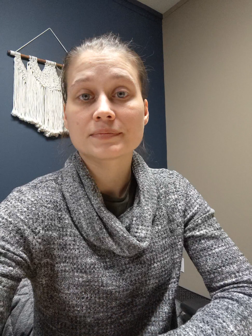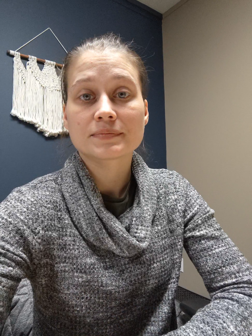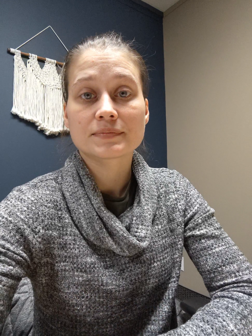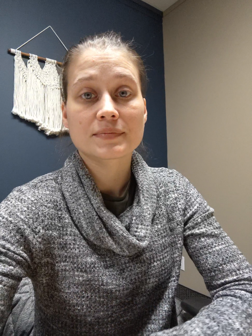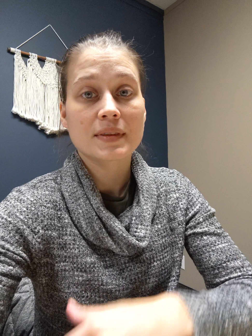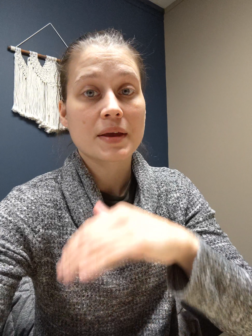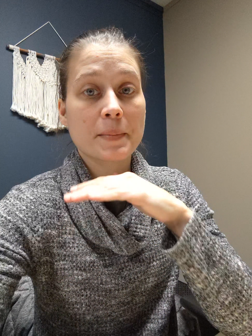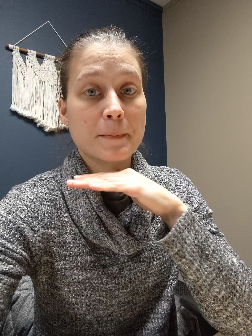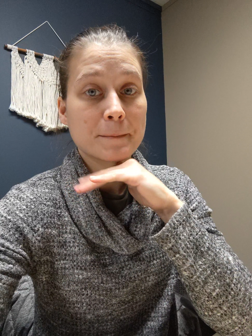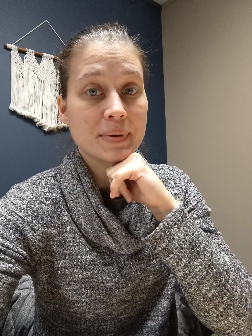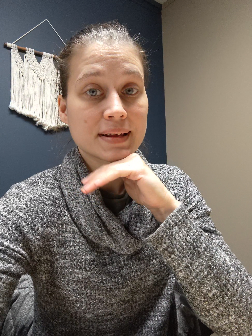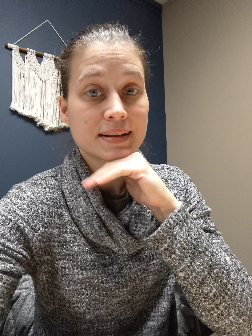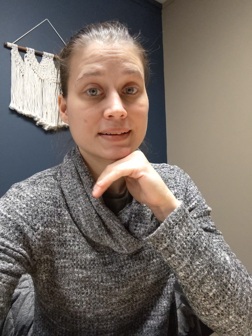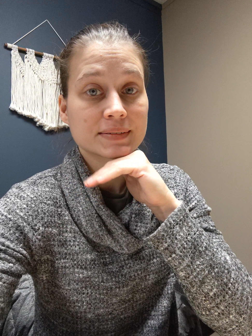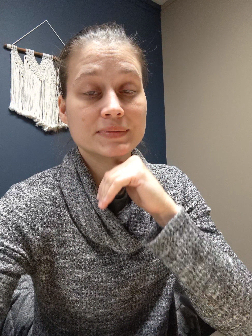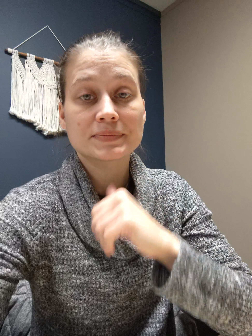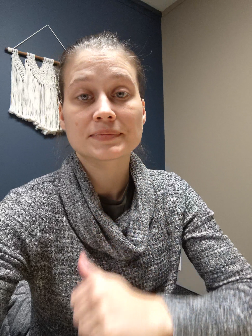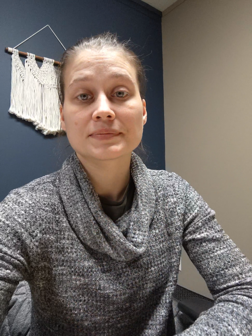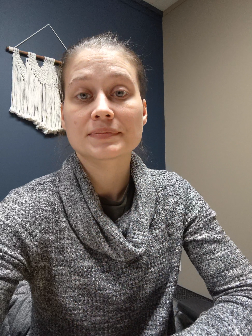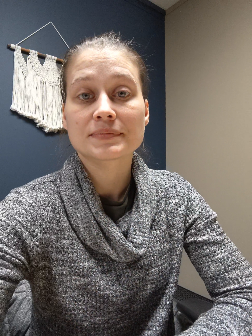pig